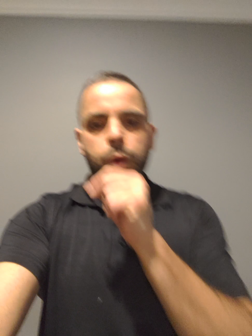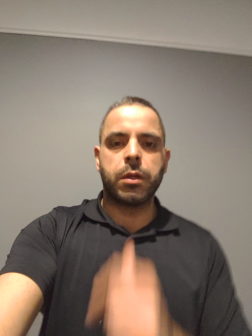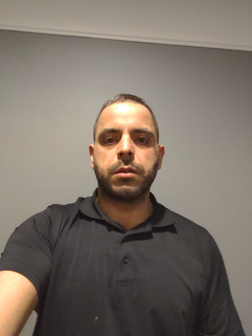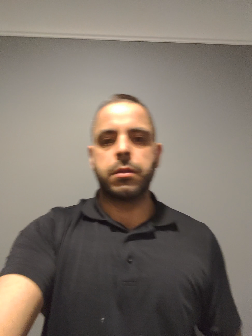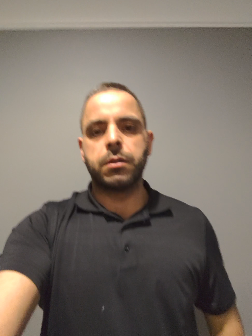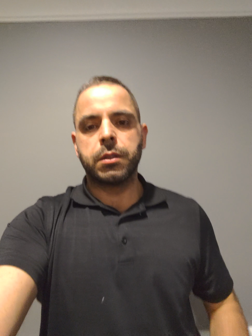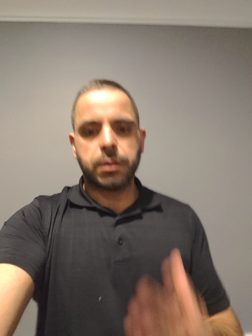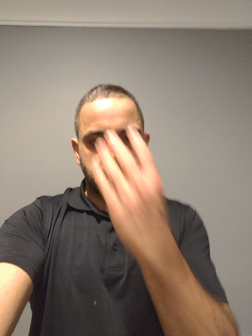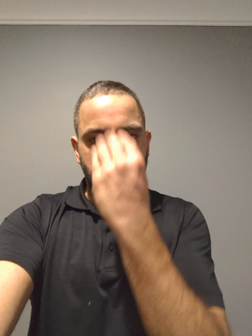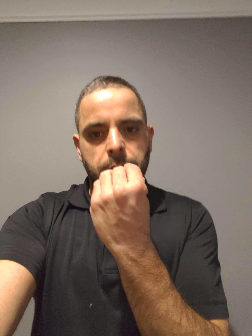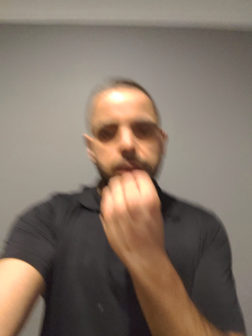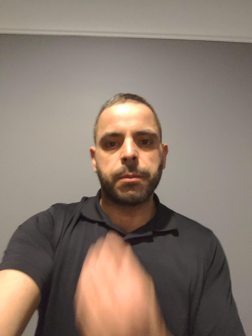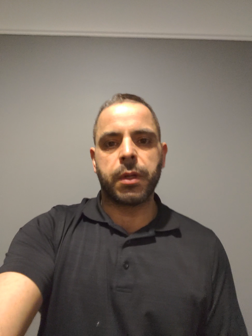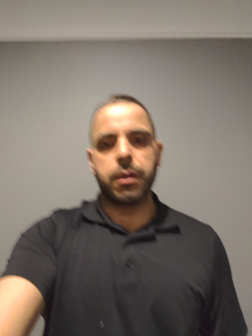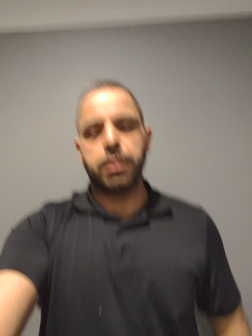sleepy